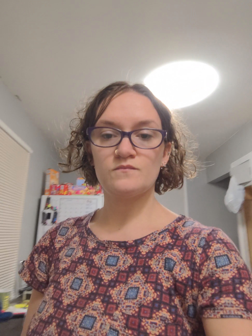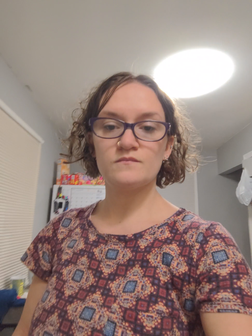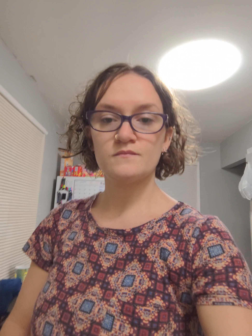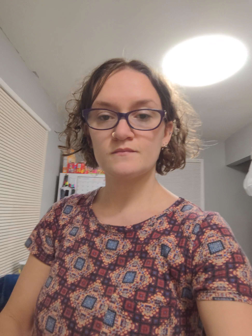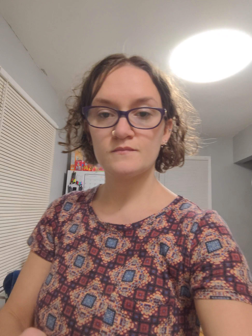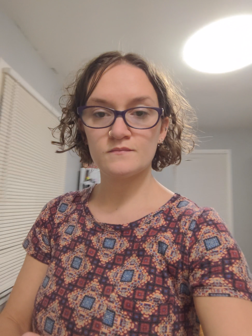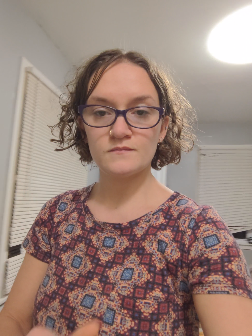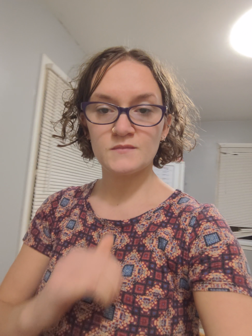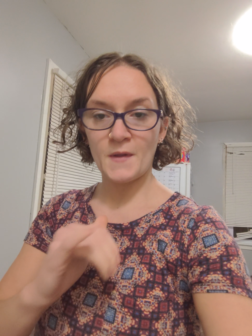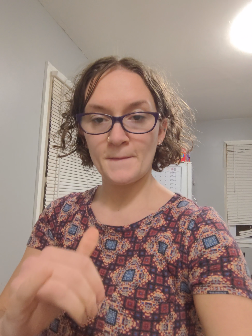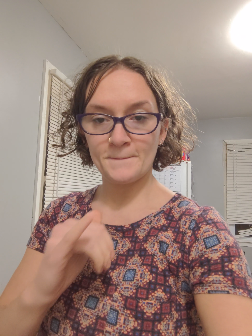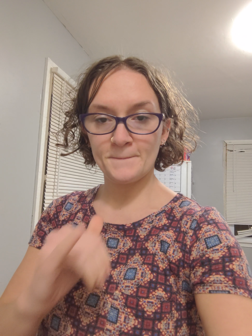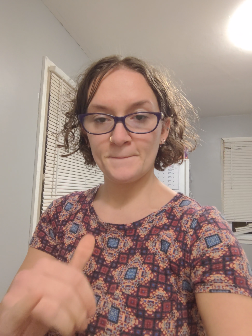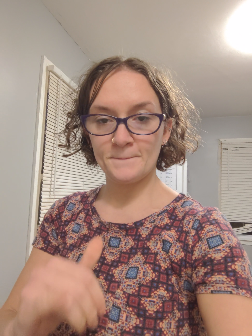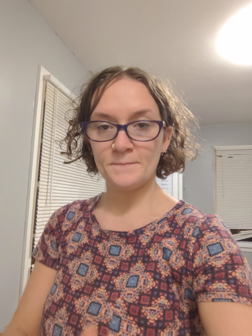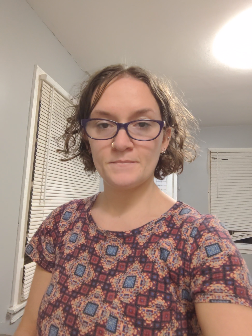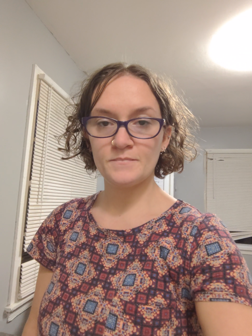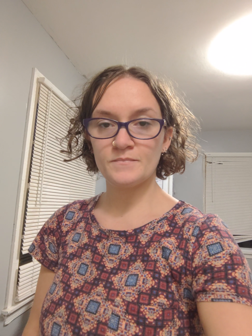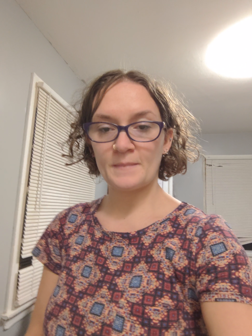same